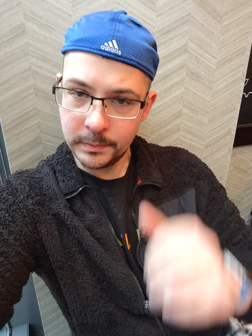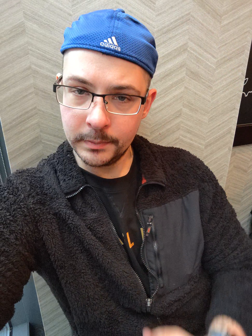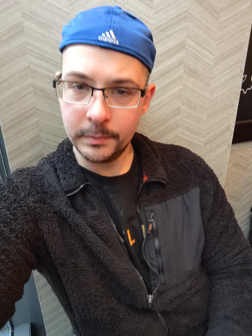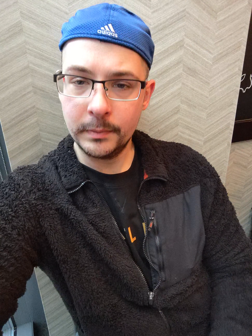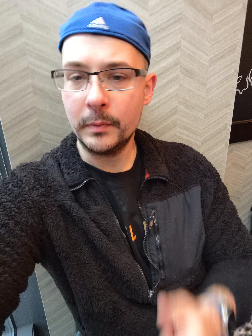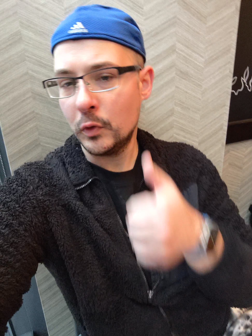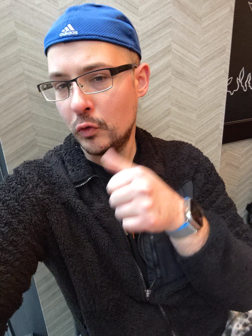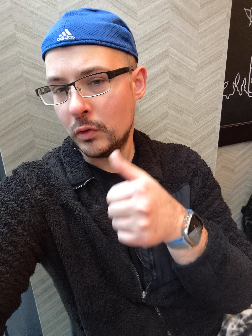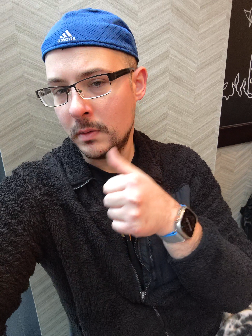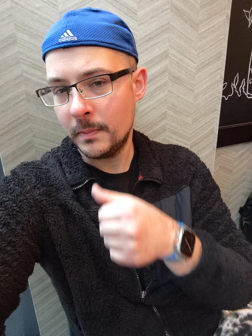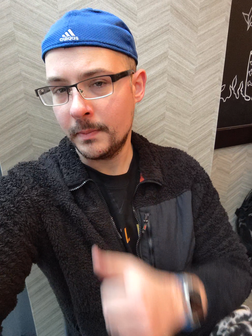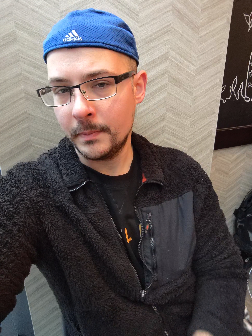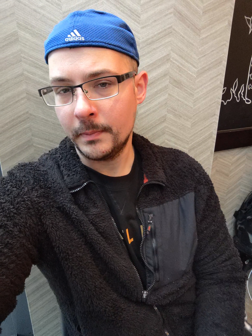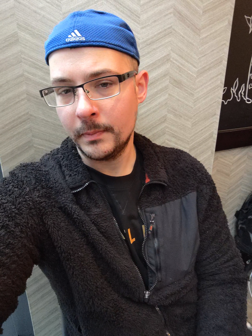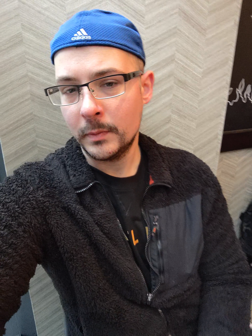girl